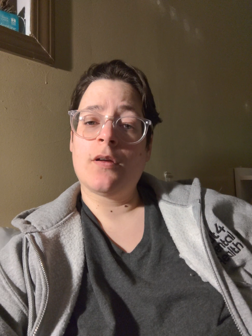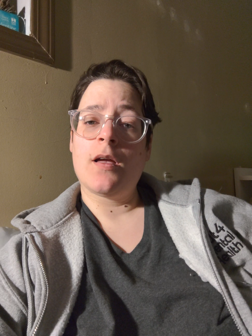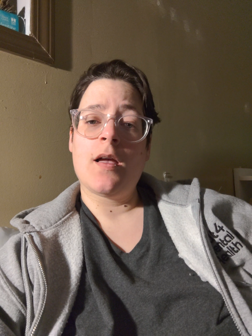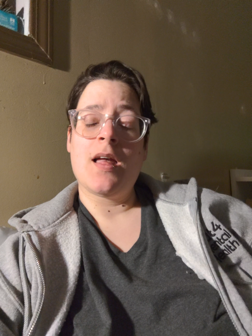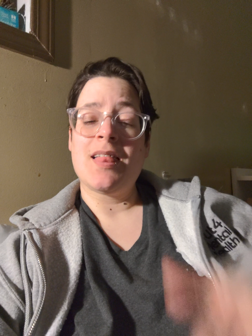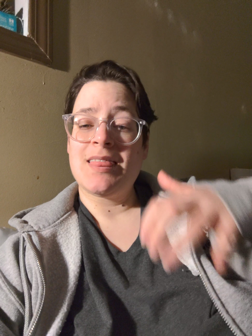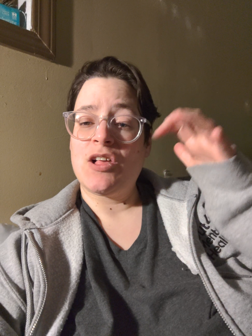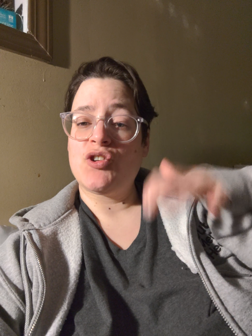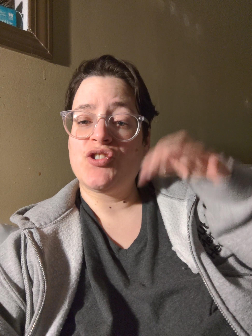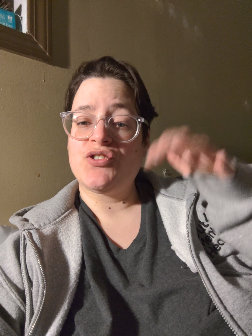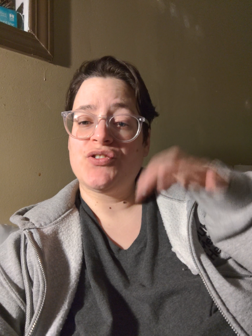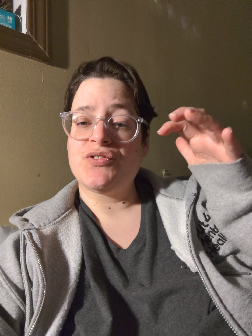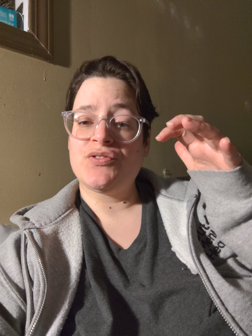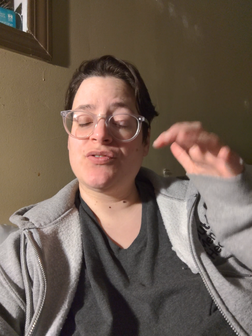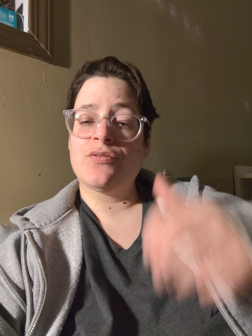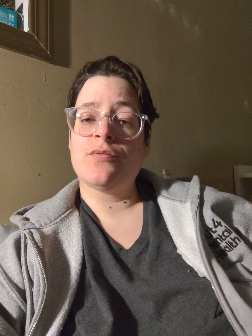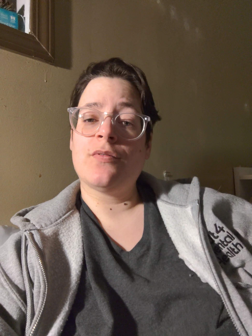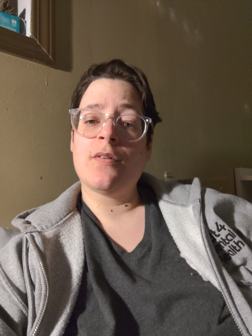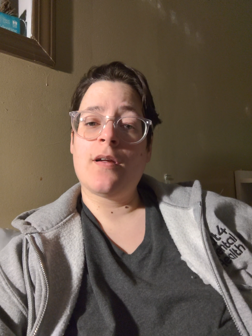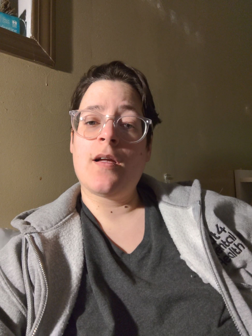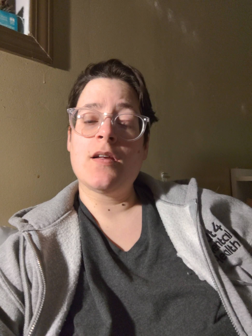alligator